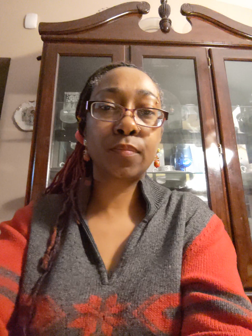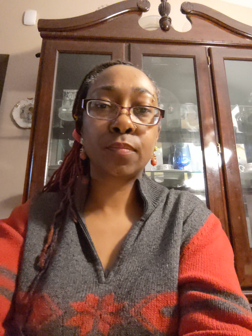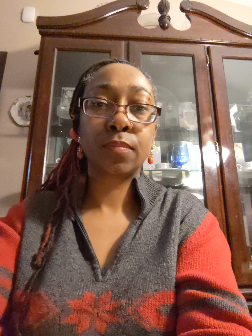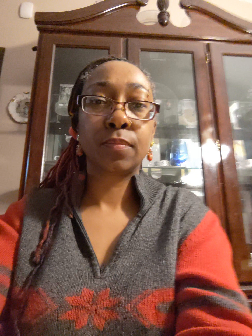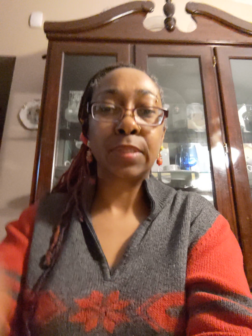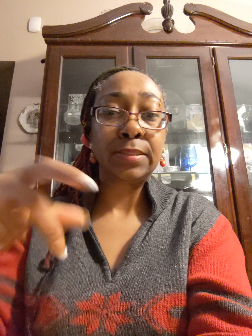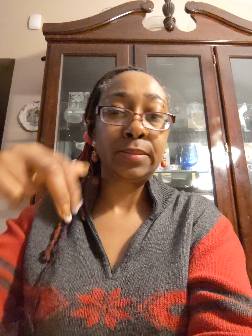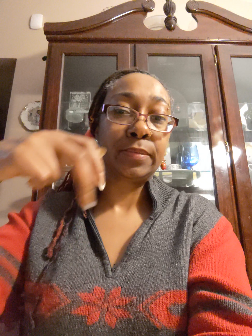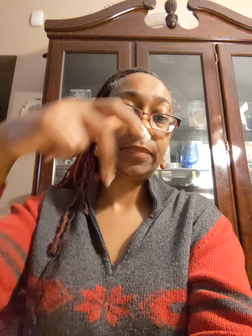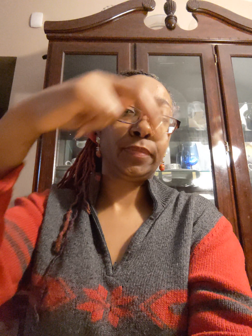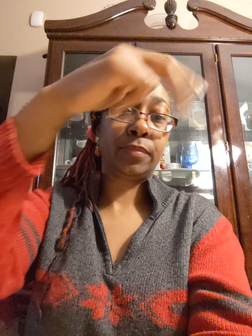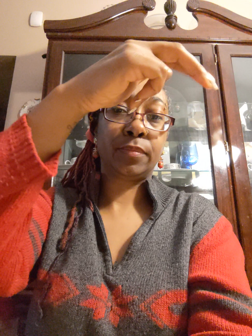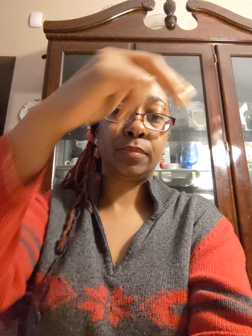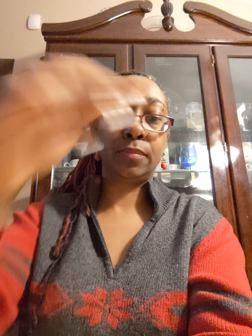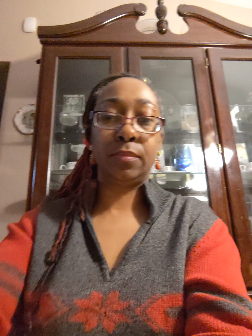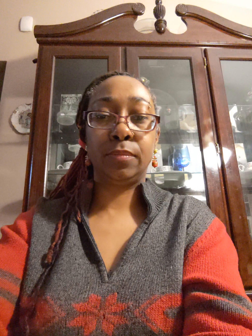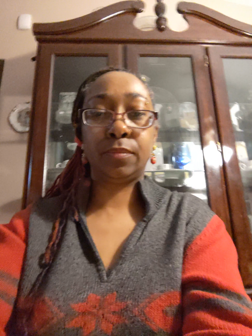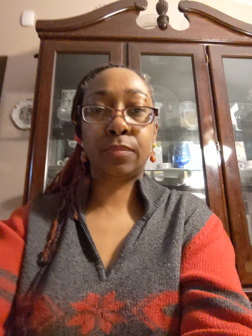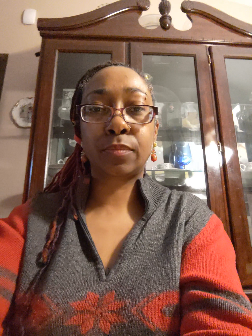stairs